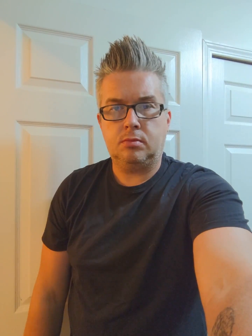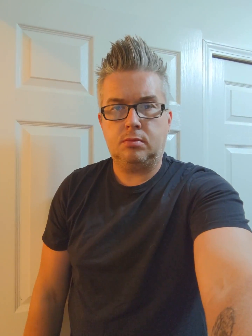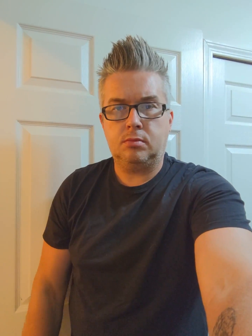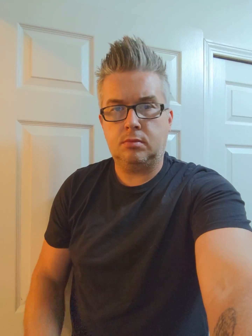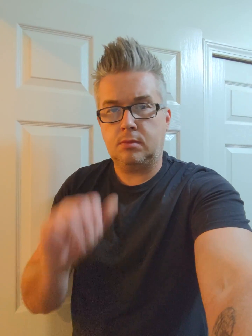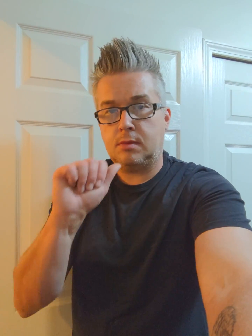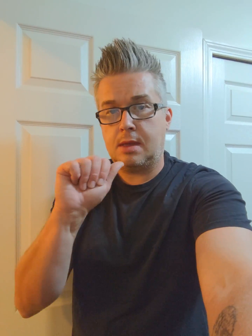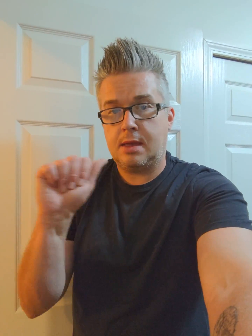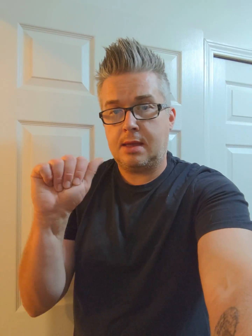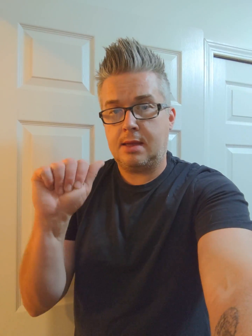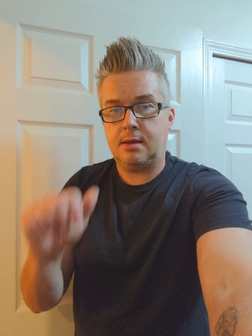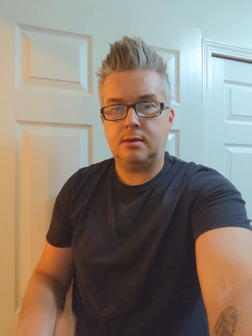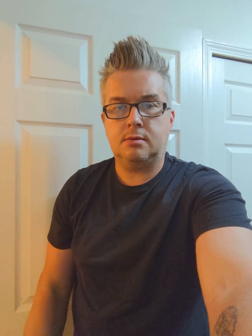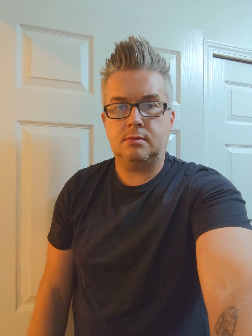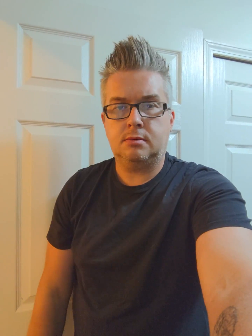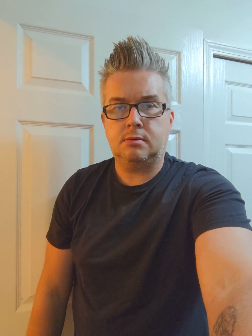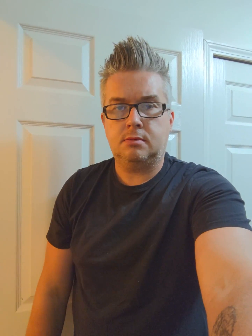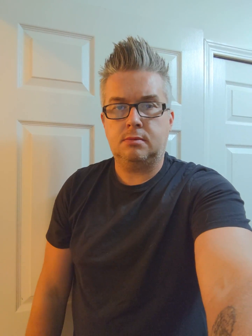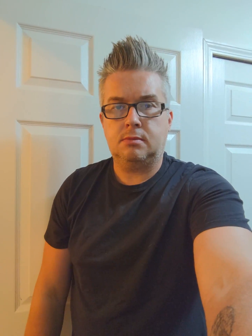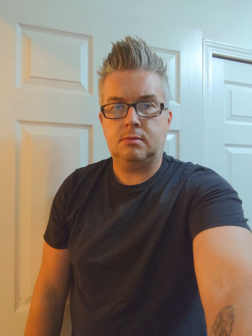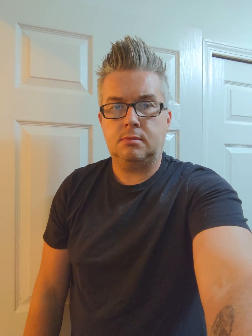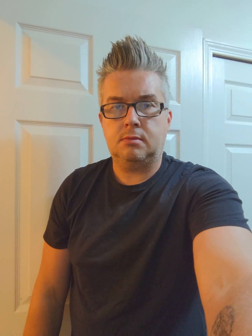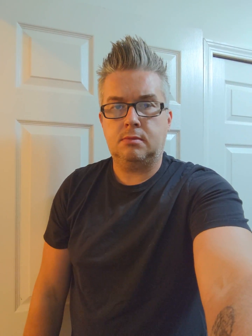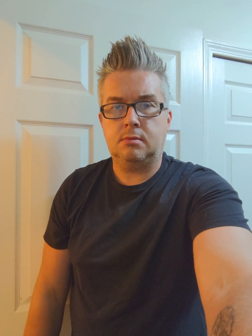a